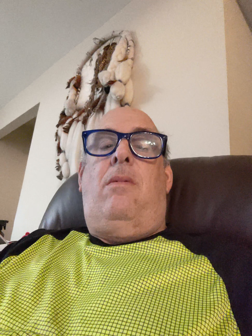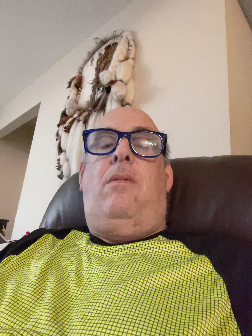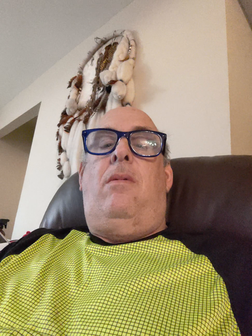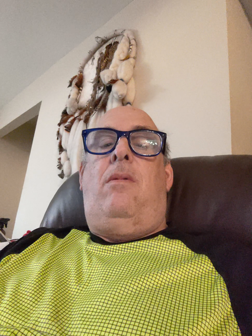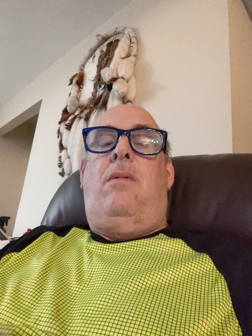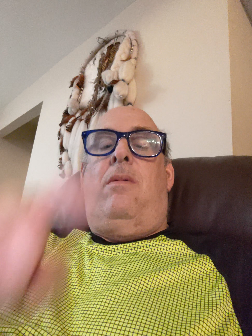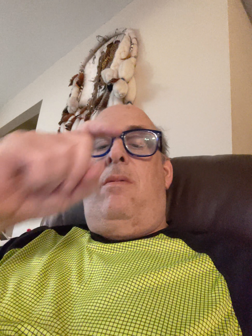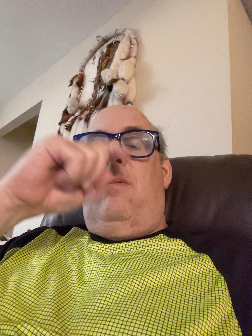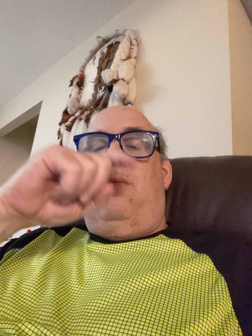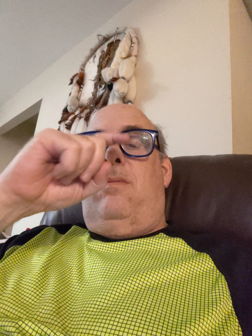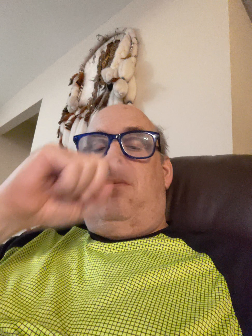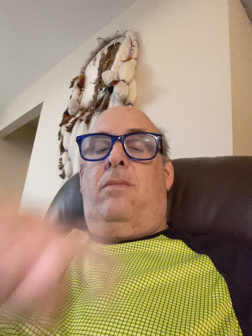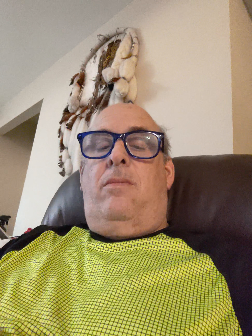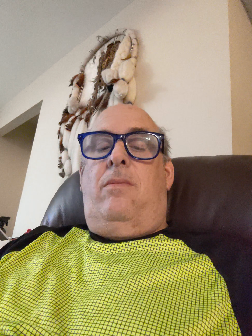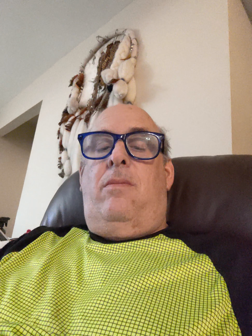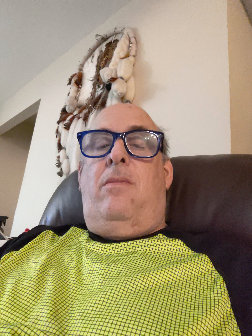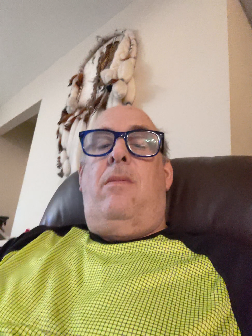doll